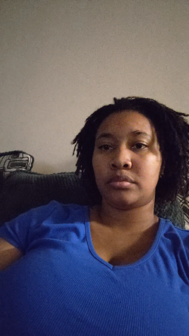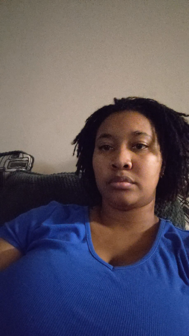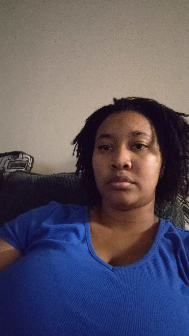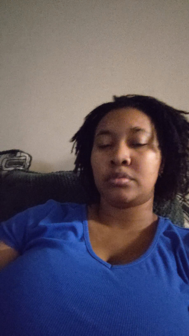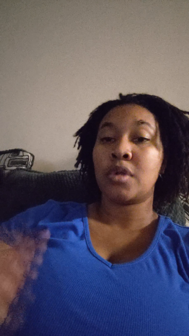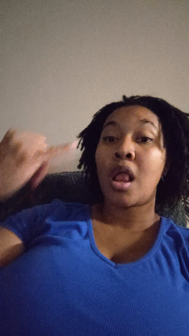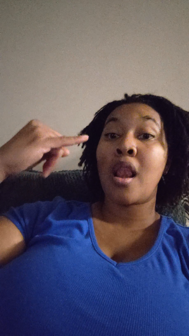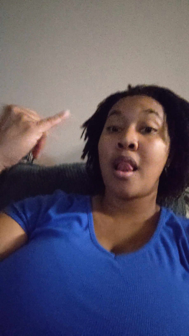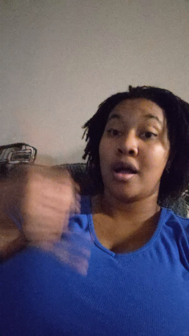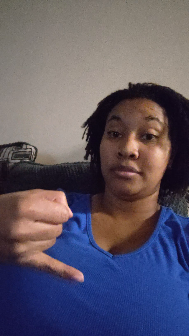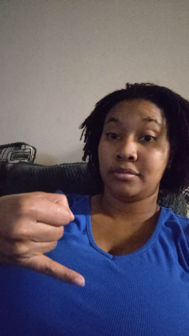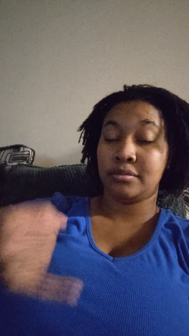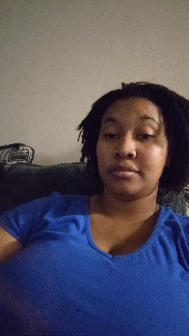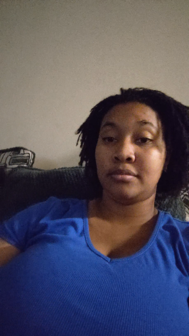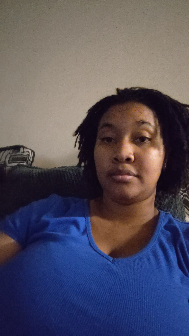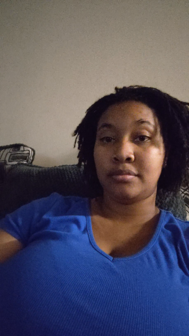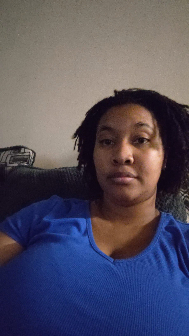last